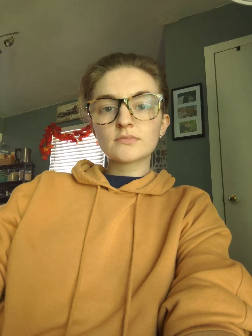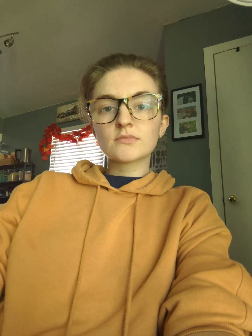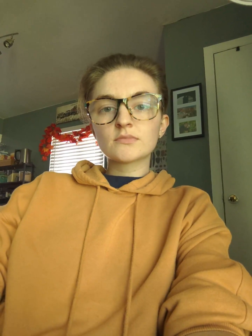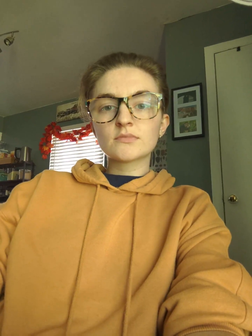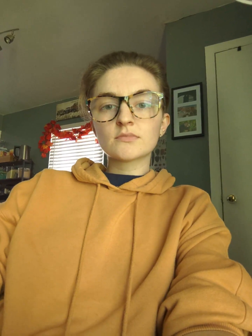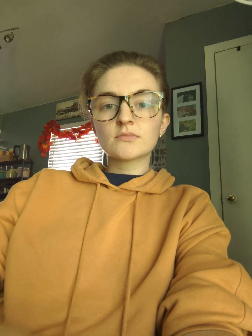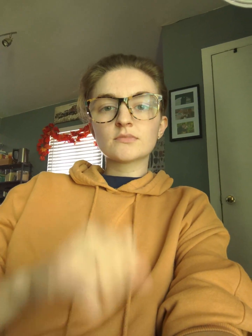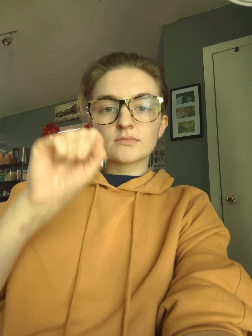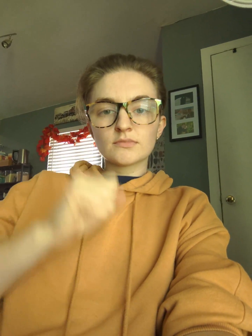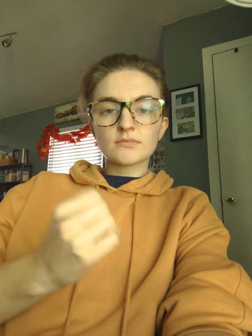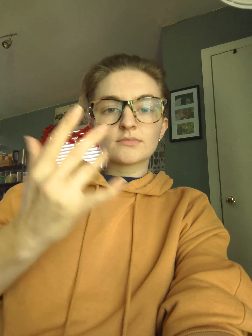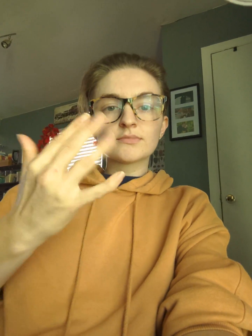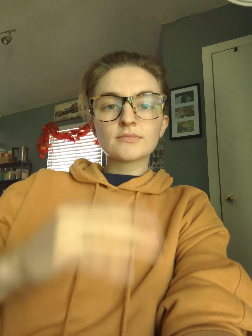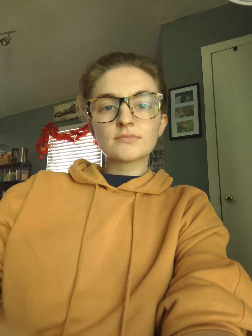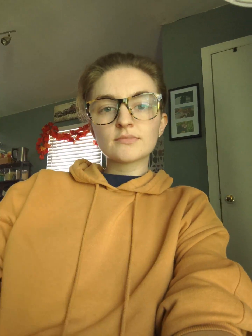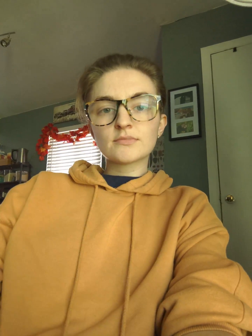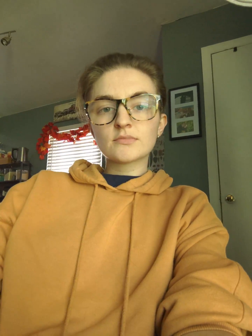gloves